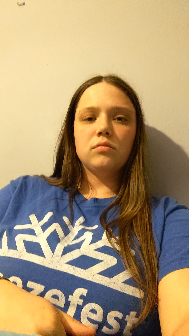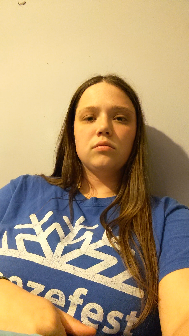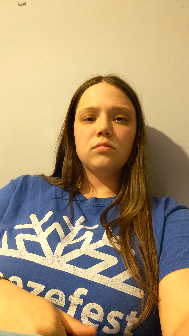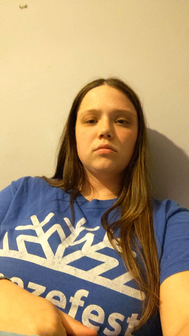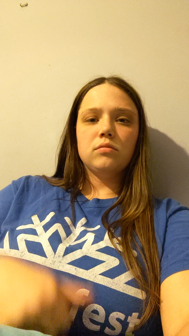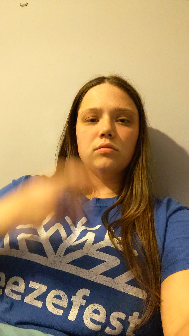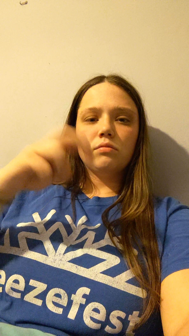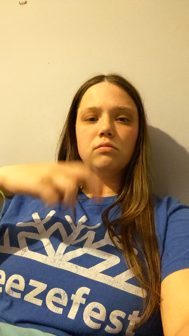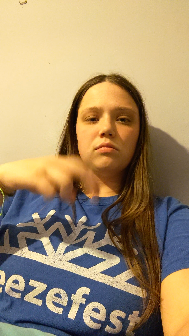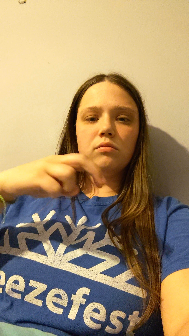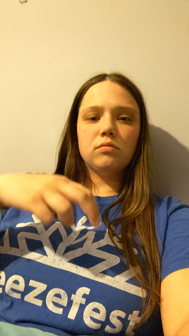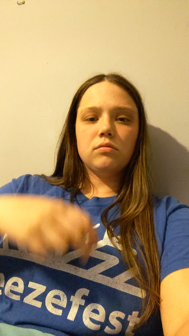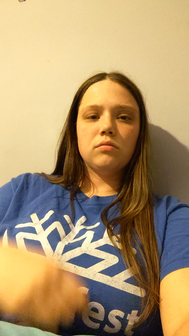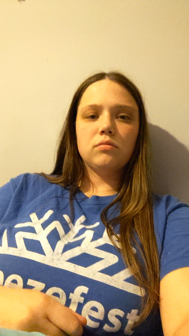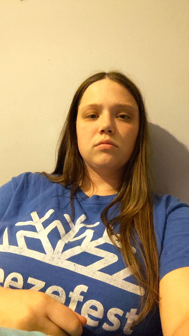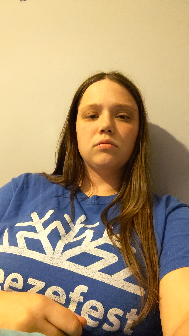potato